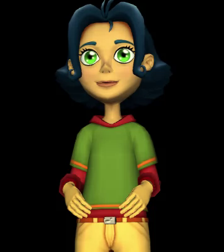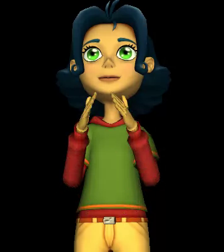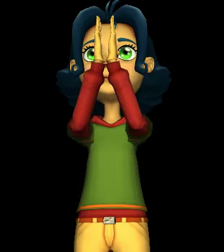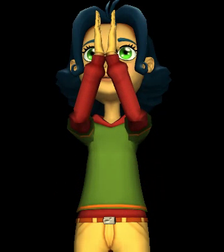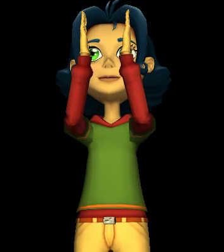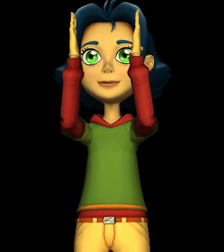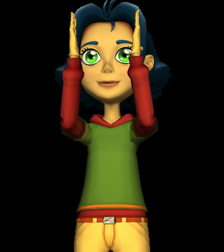مكتبة